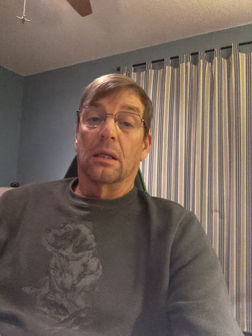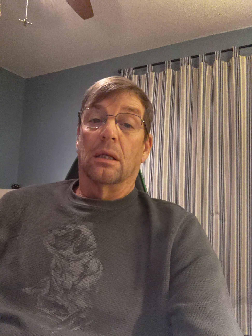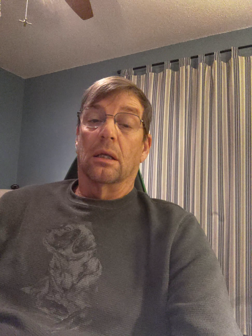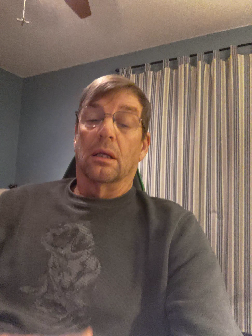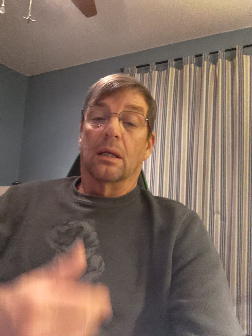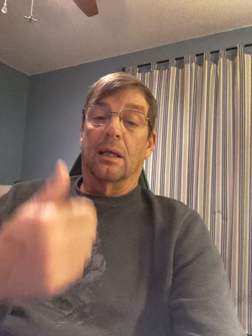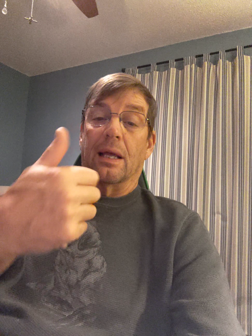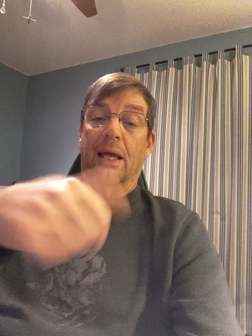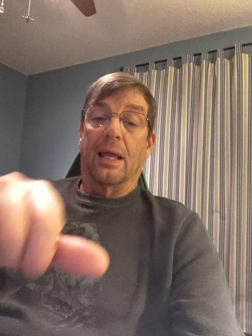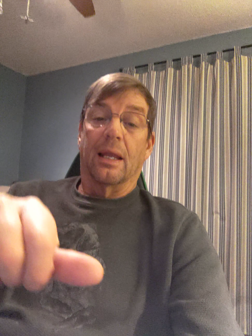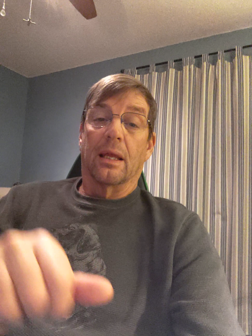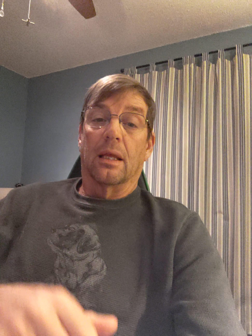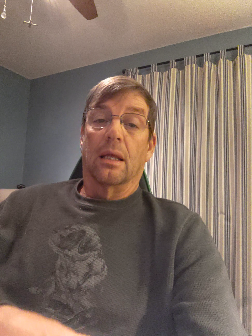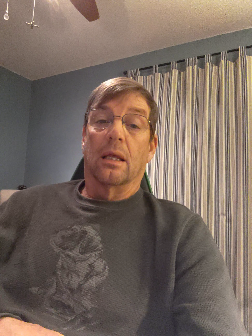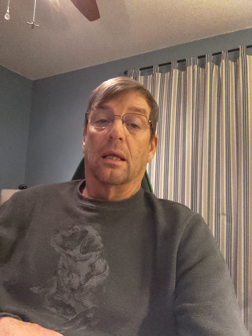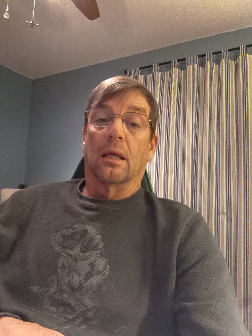any